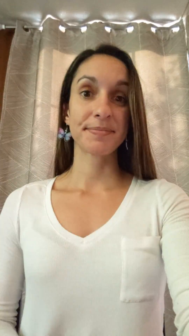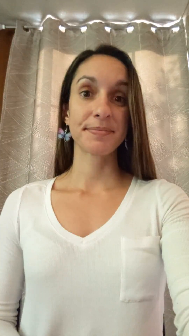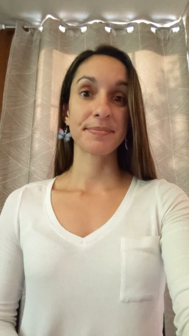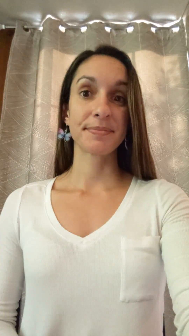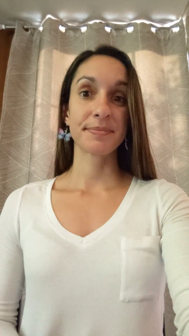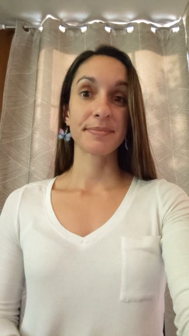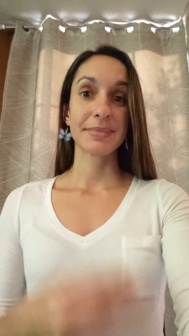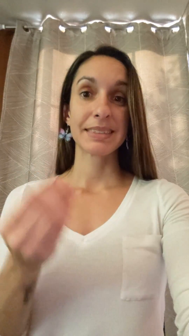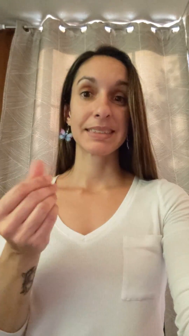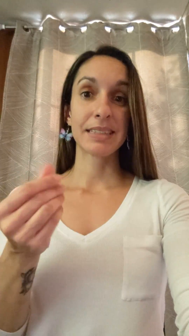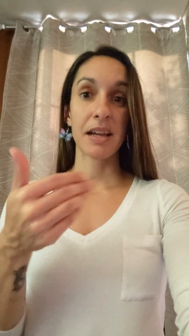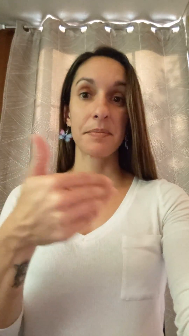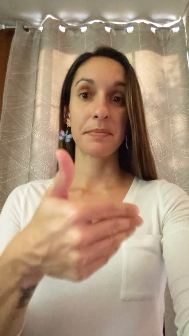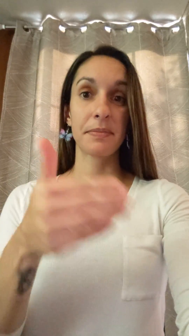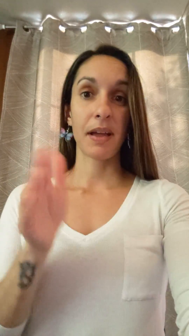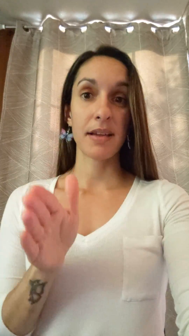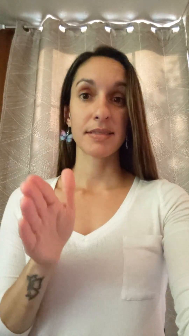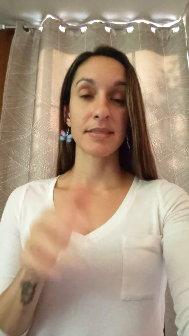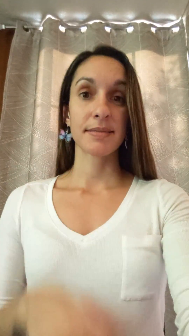sandbox